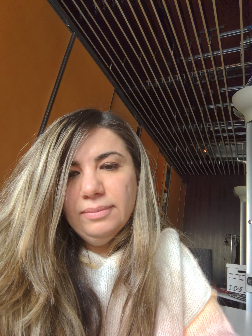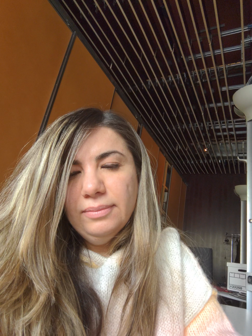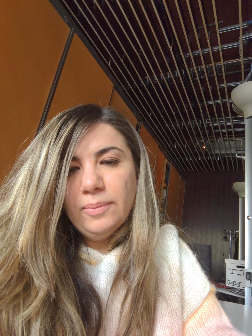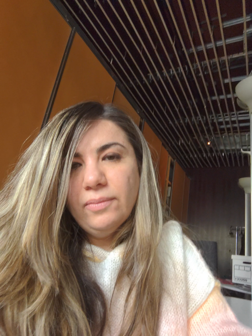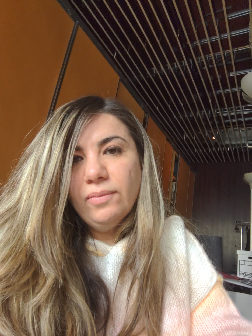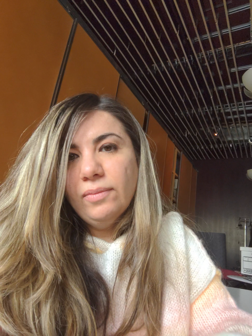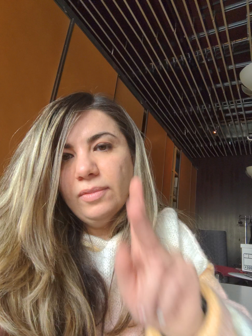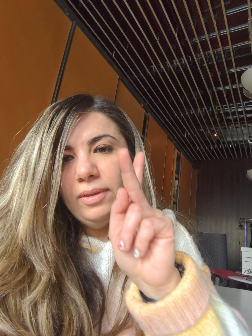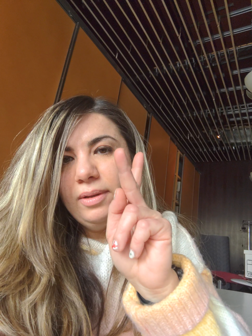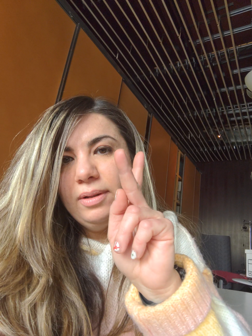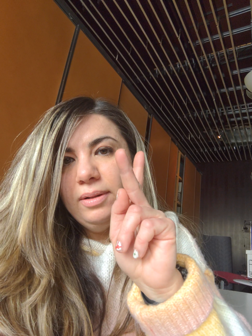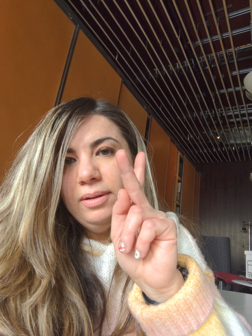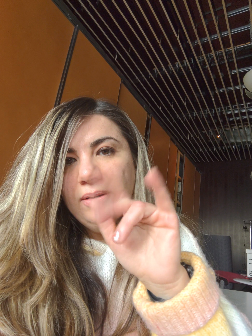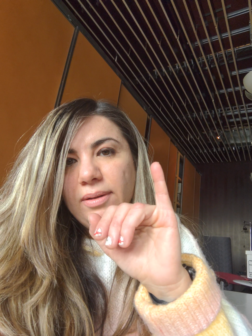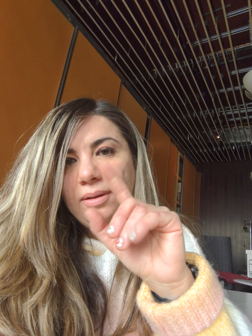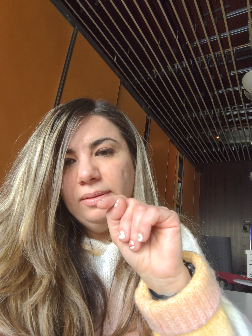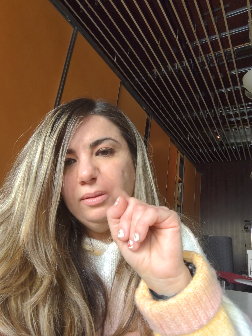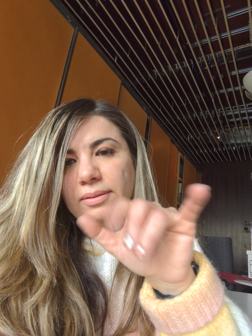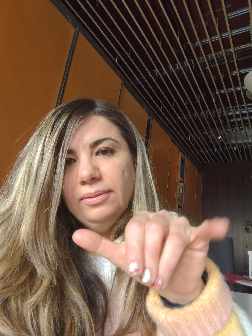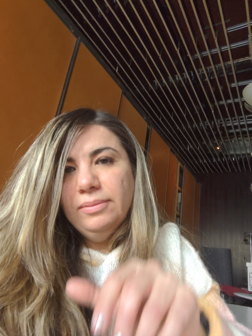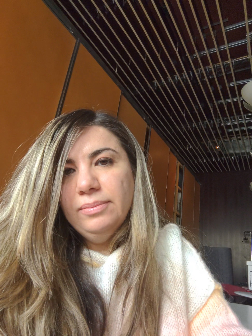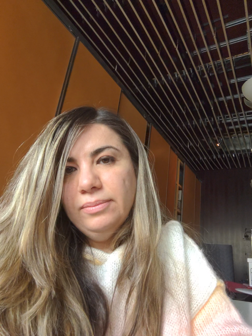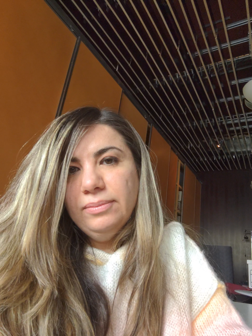kitty